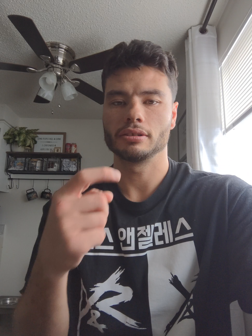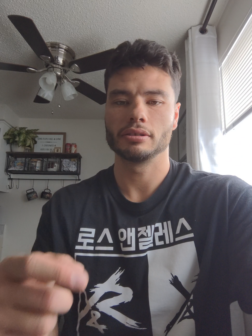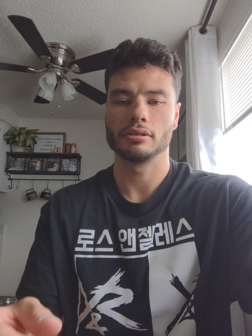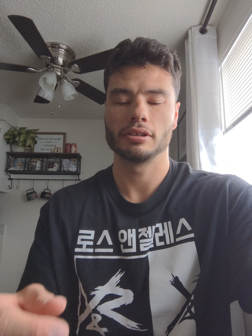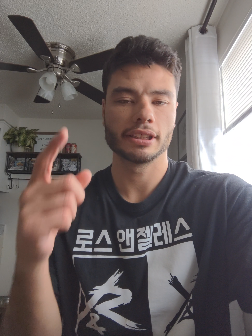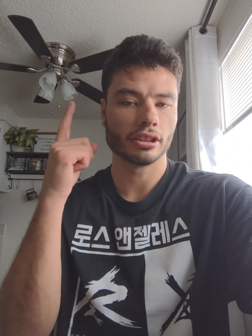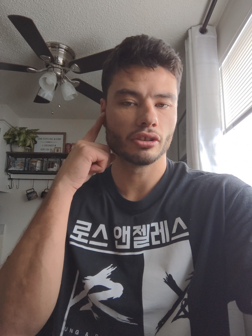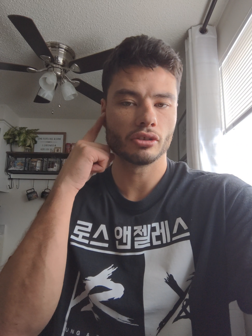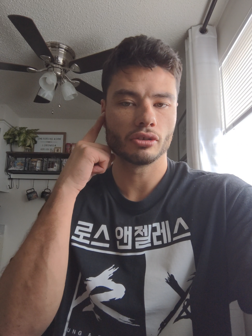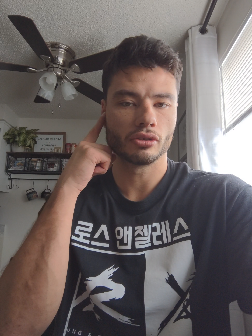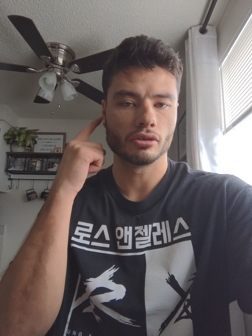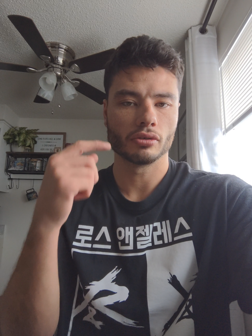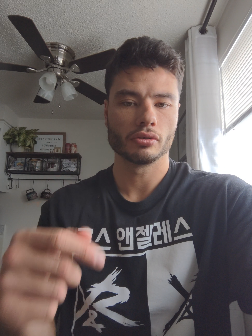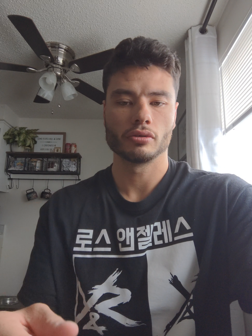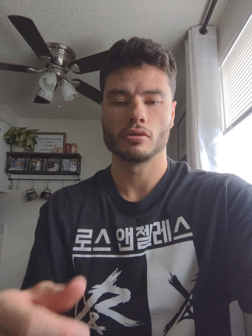ear